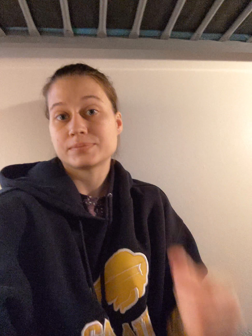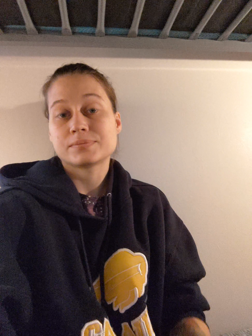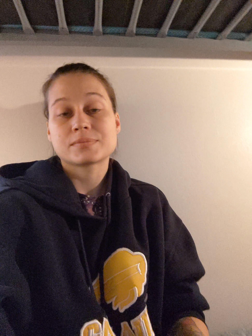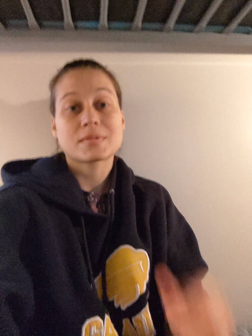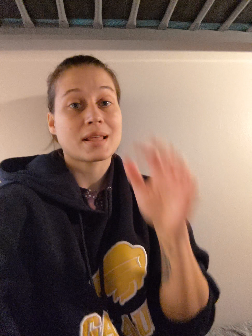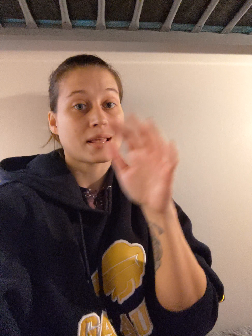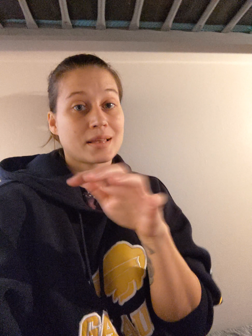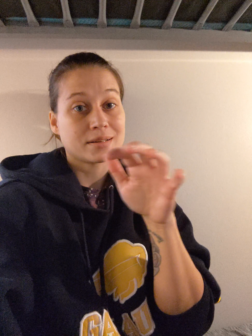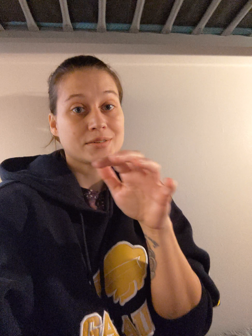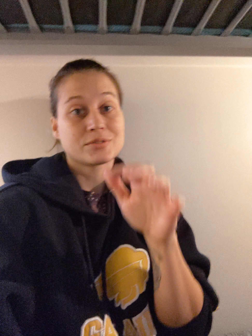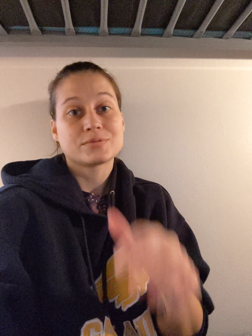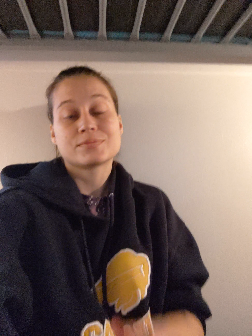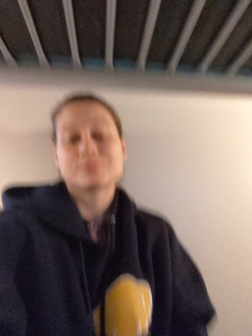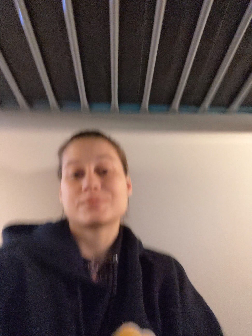alligator